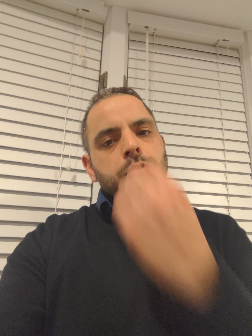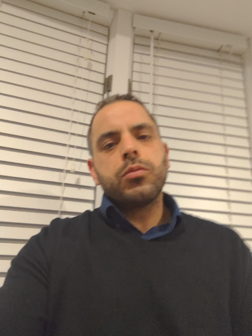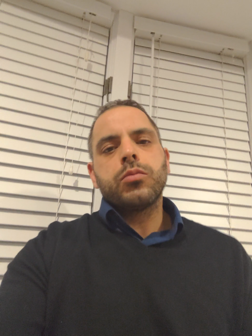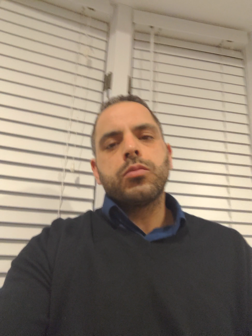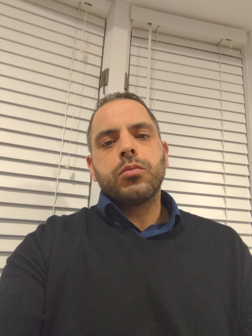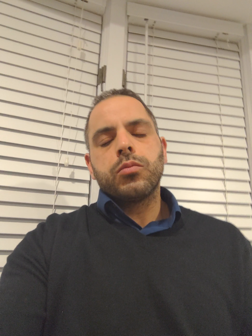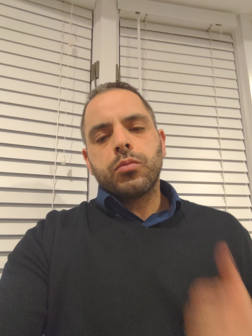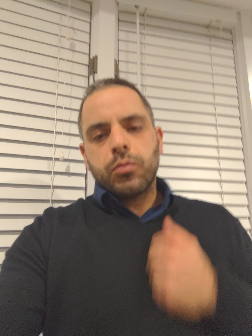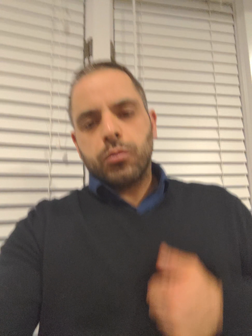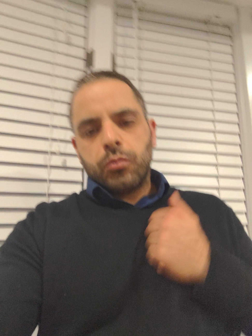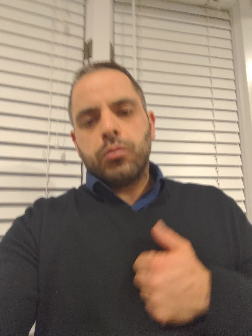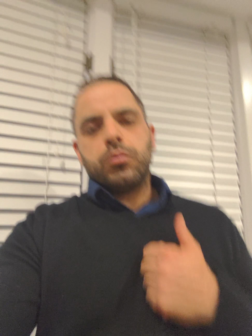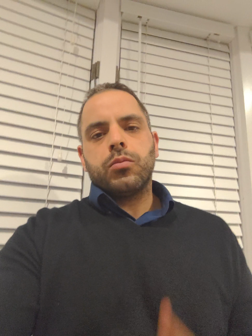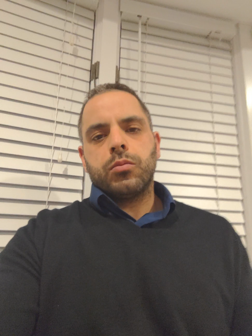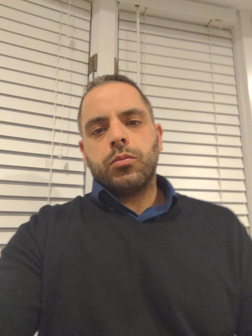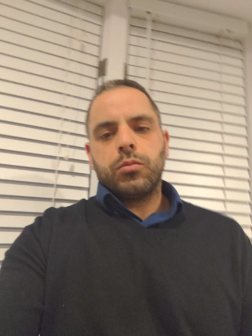bath